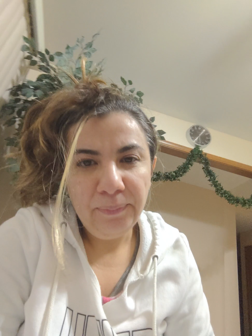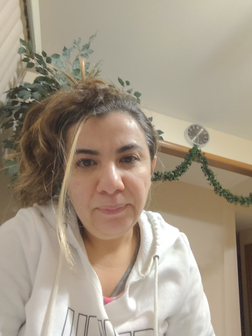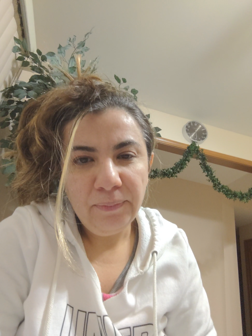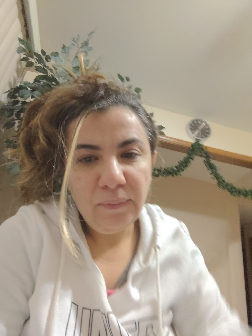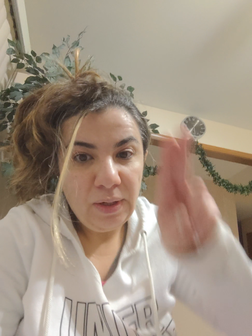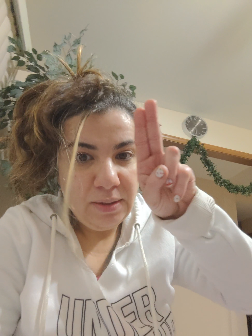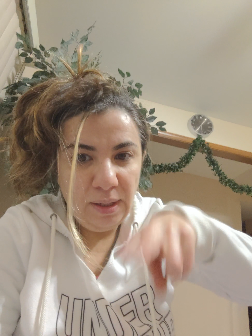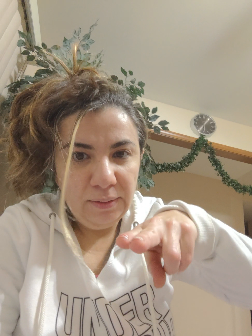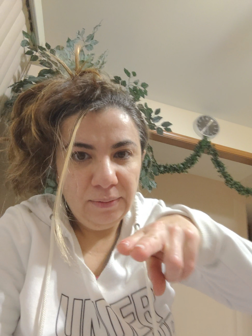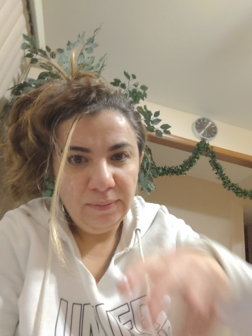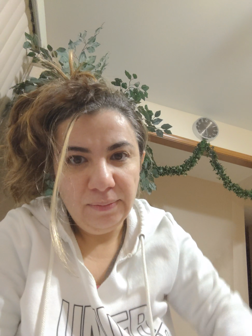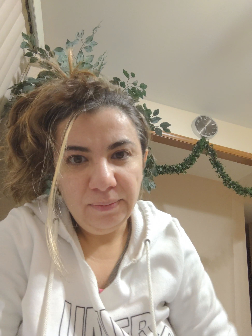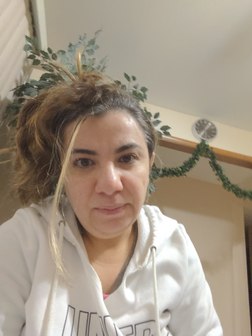chair